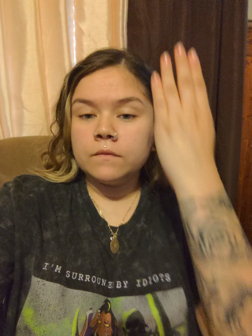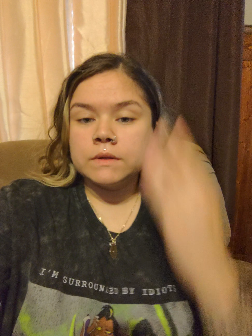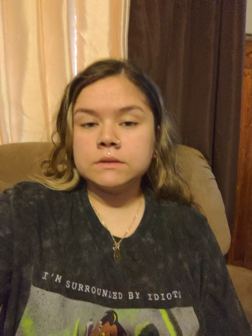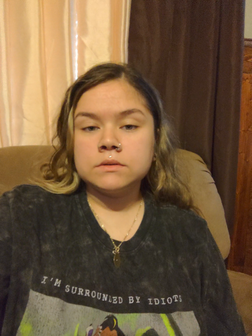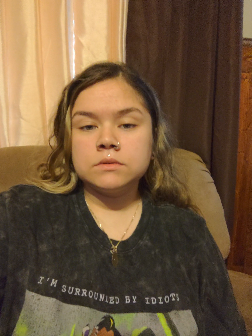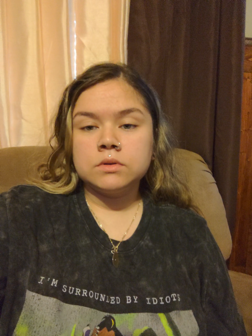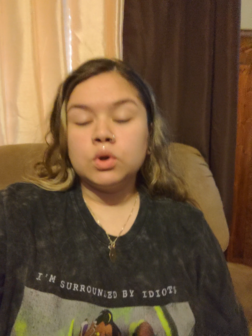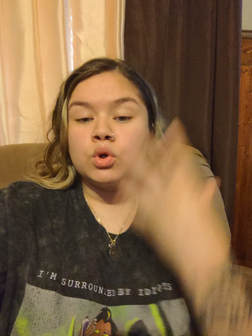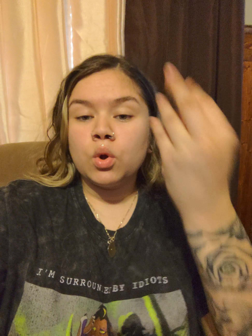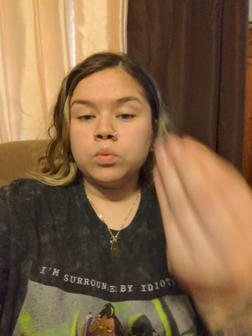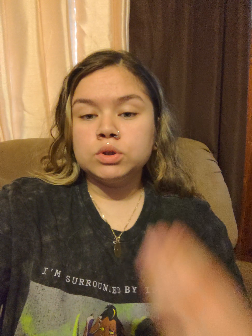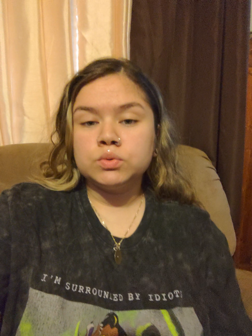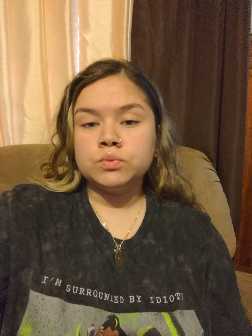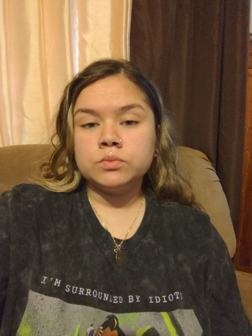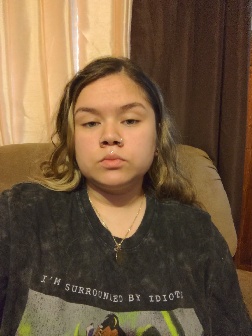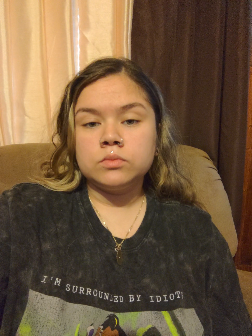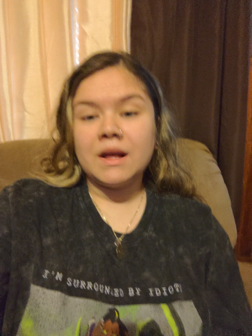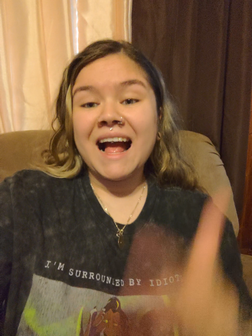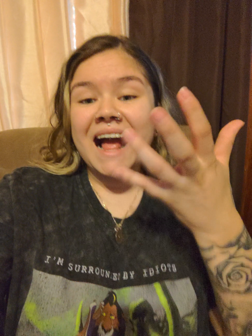going to